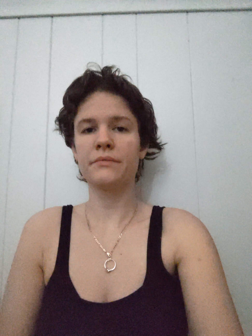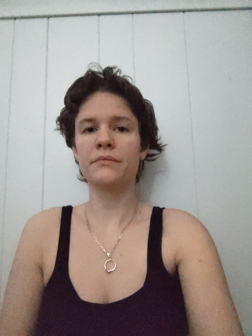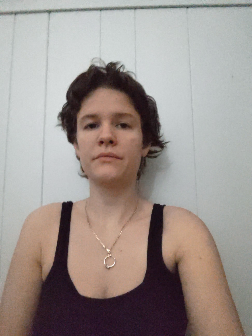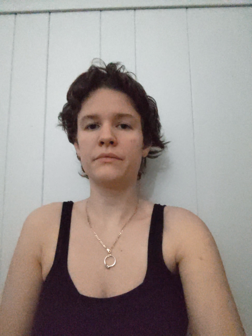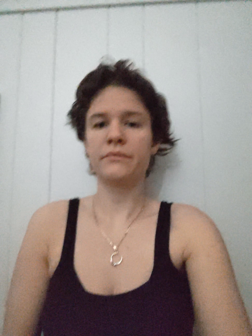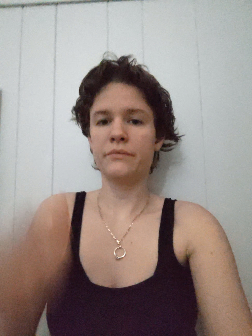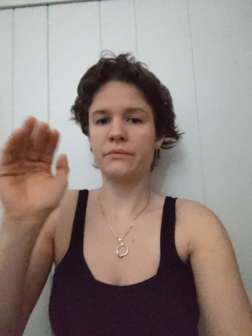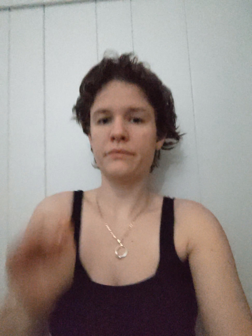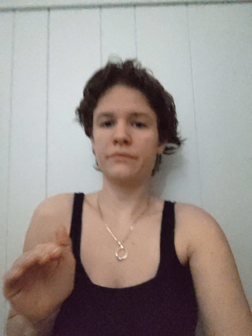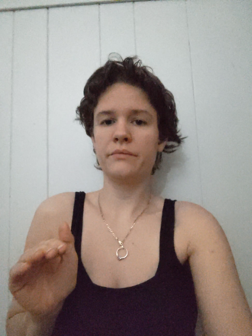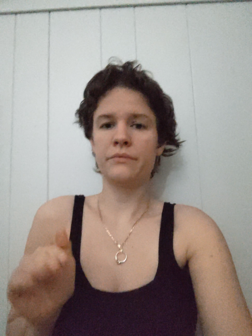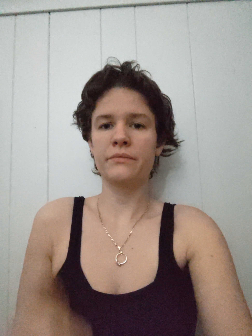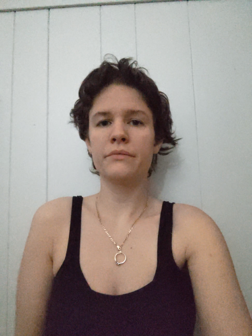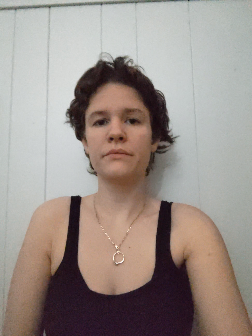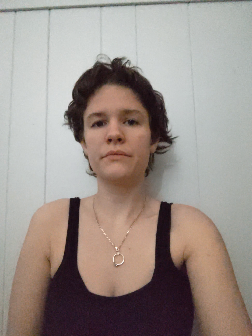child